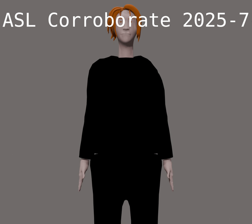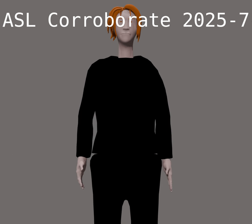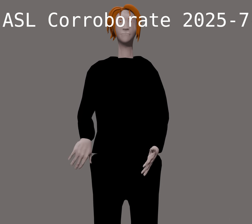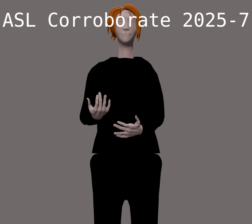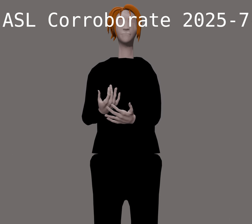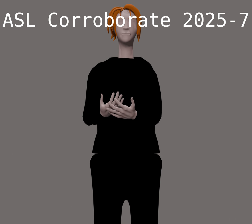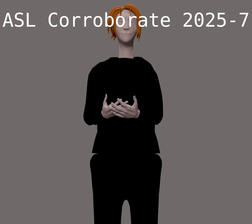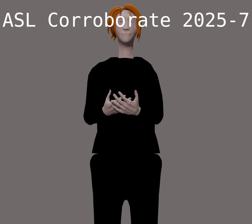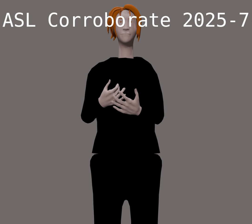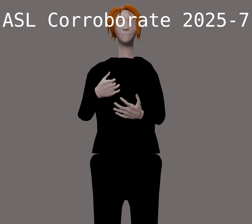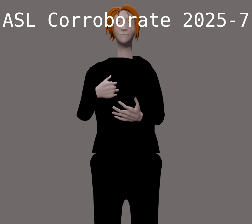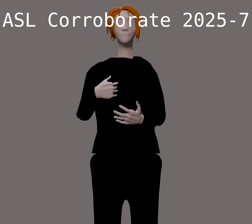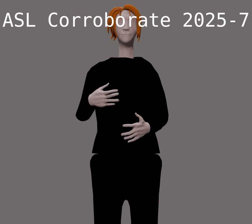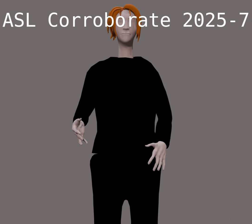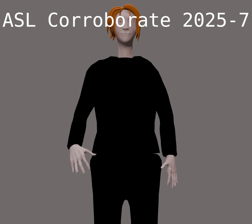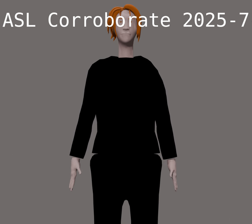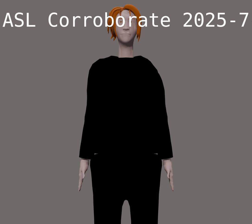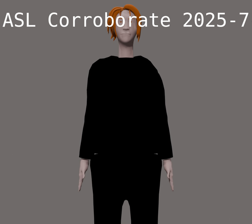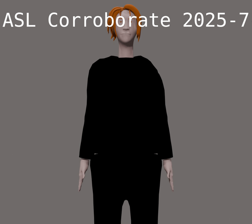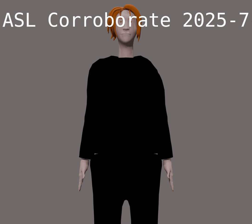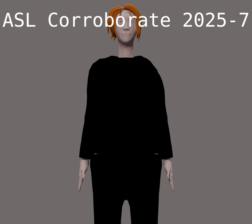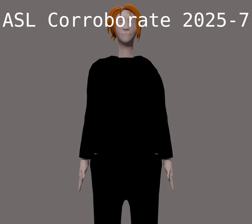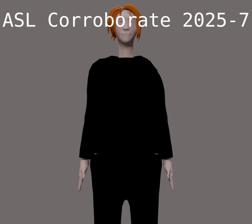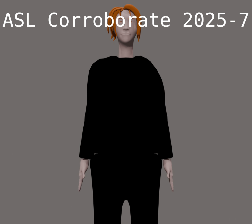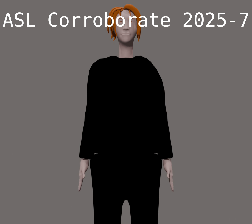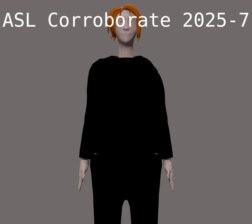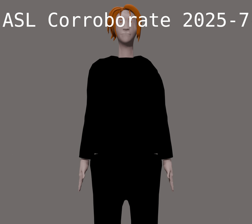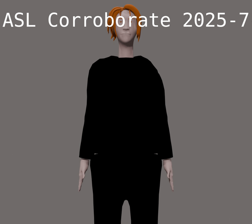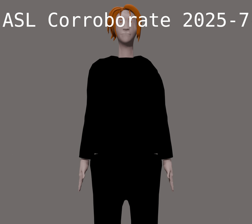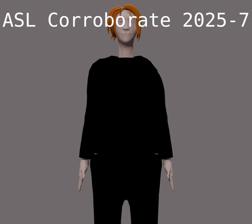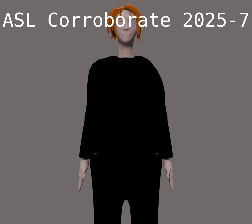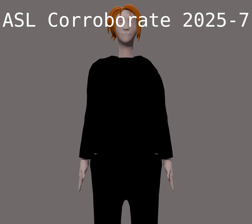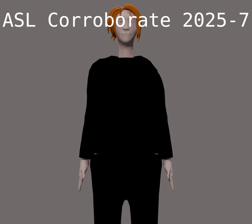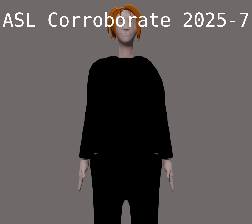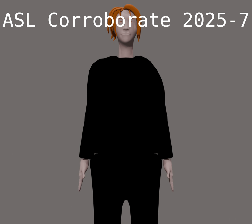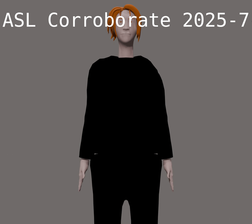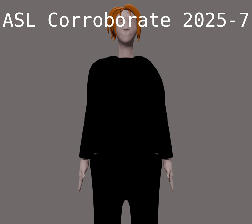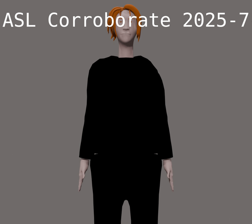Corroborate